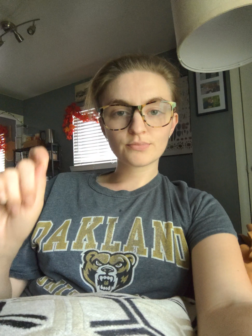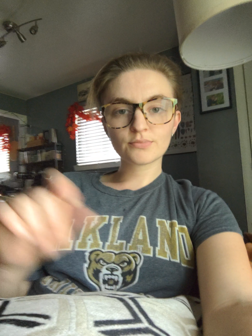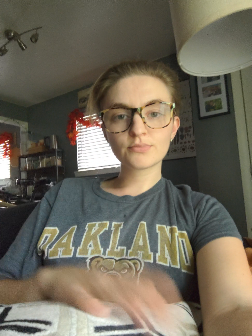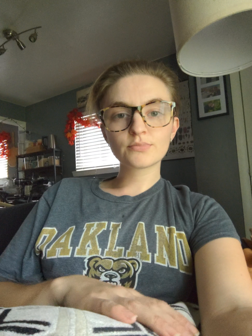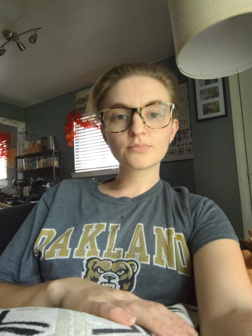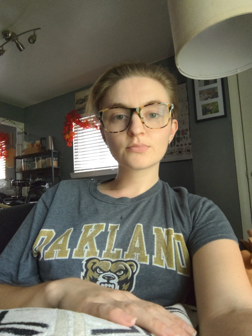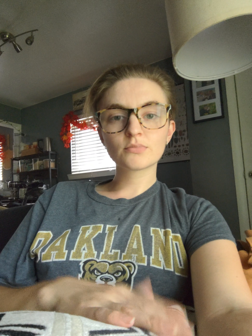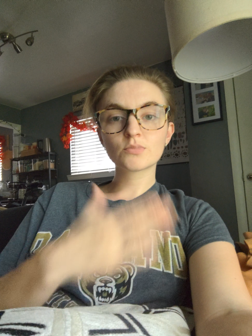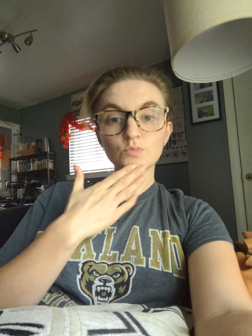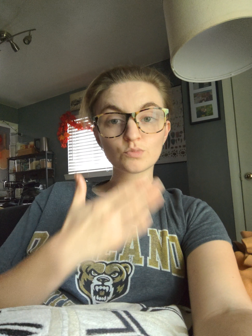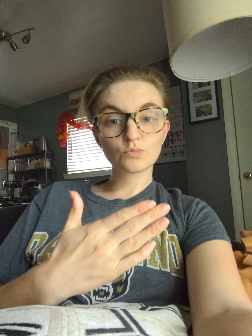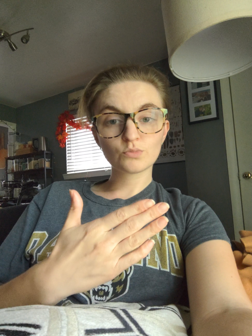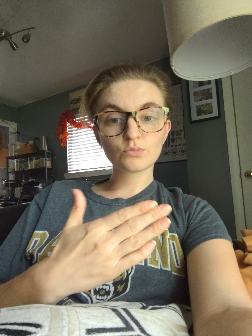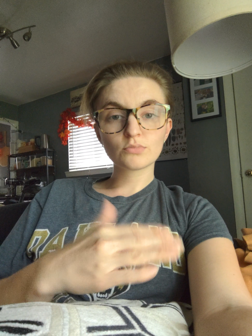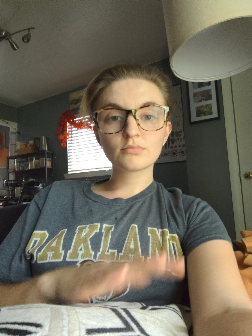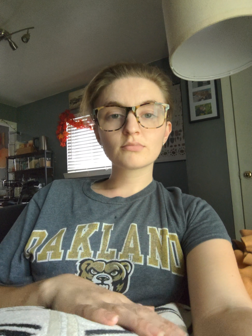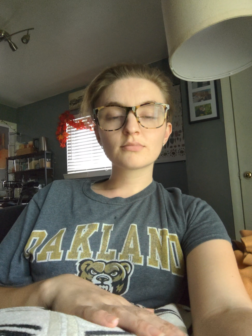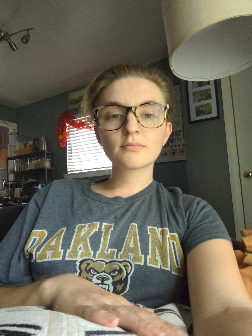good